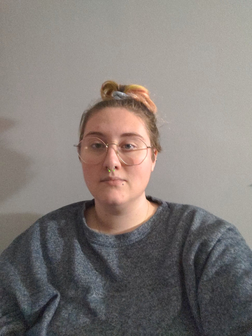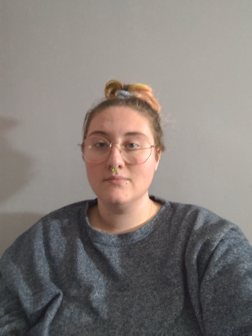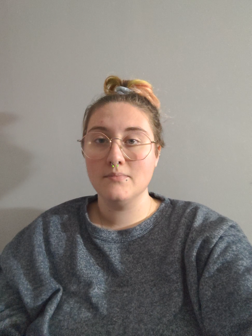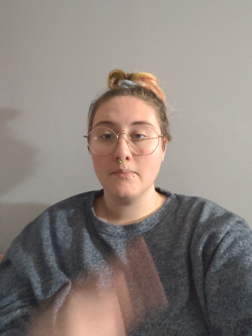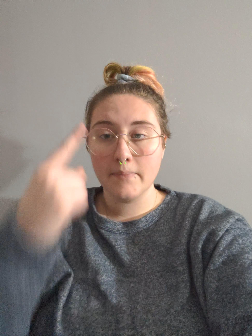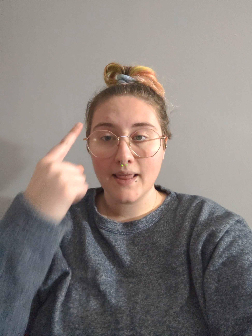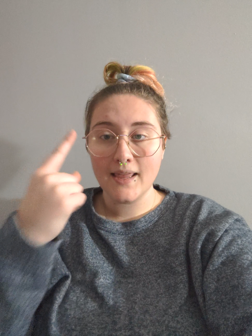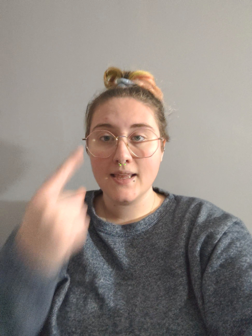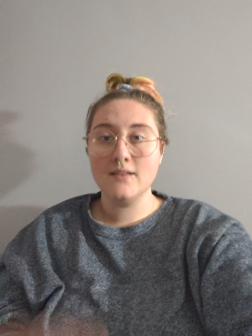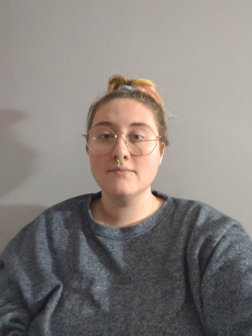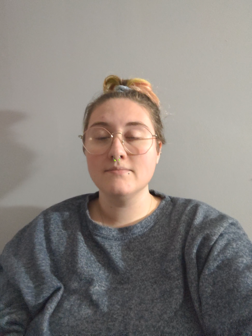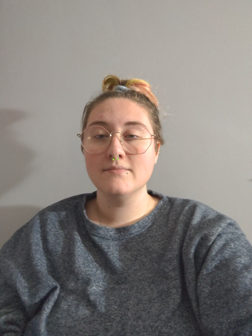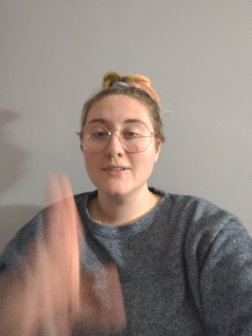penny